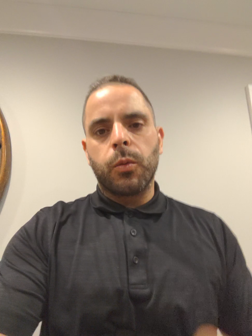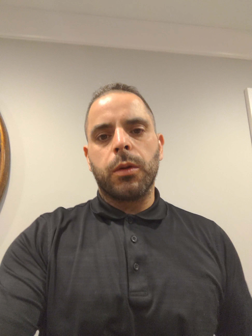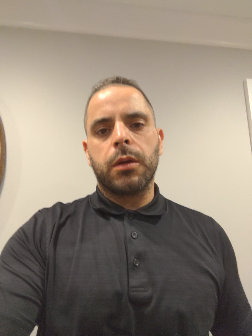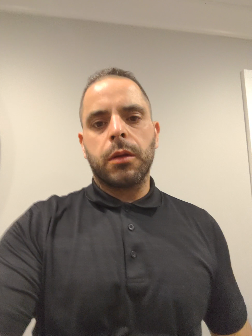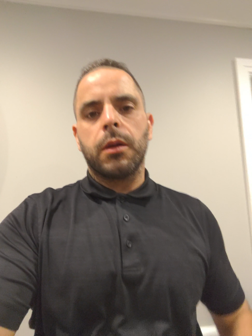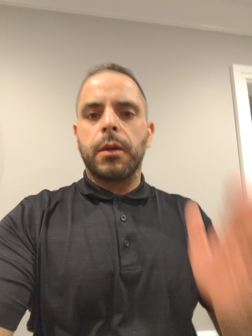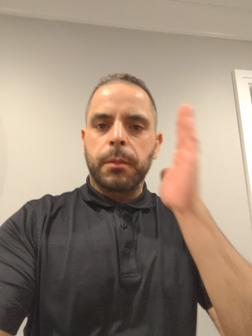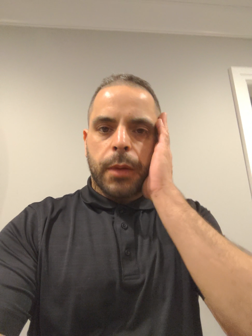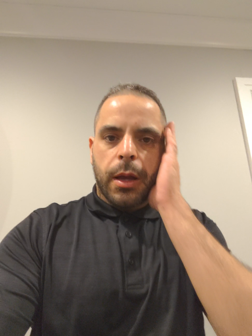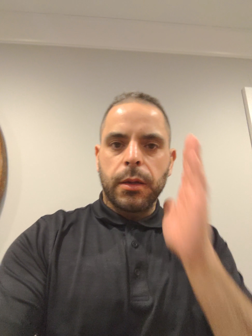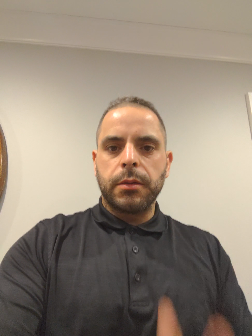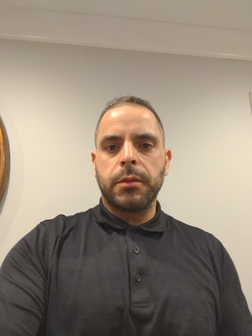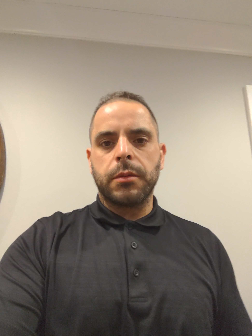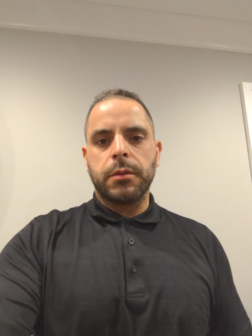bed